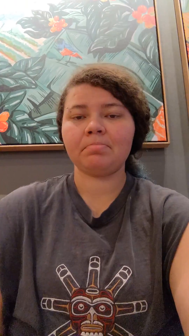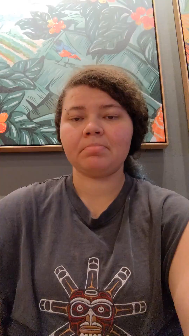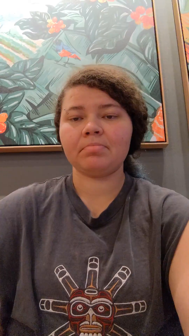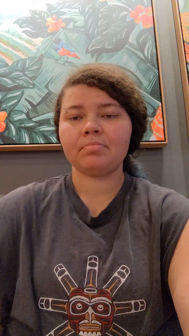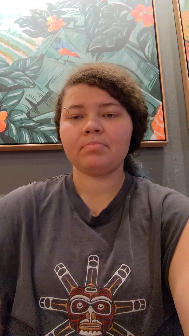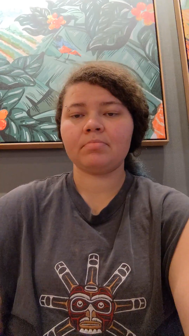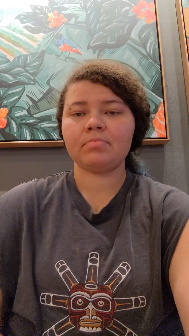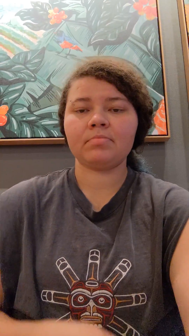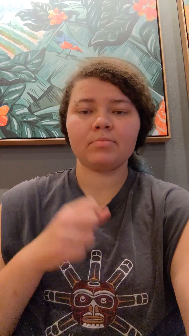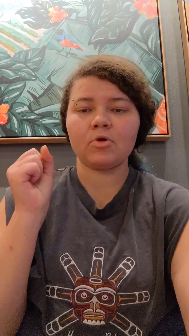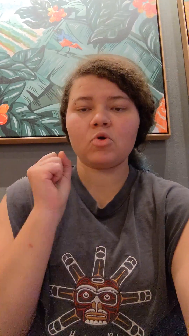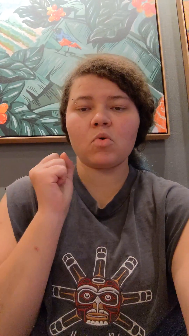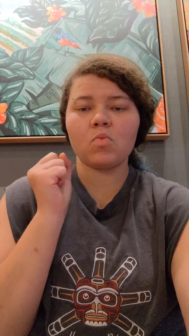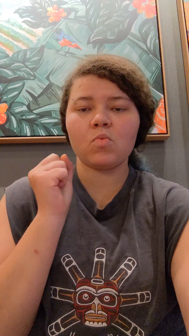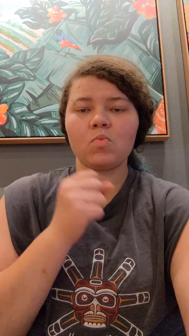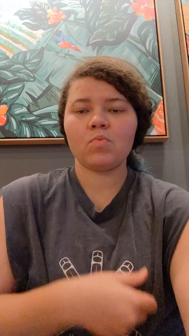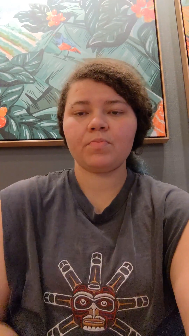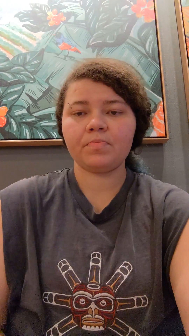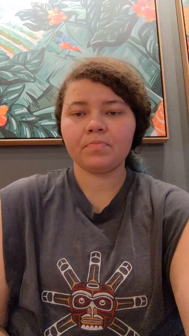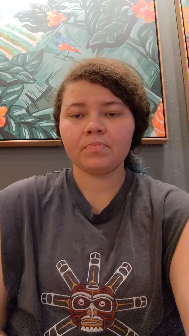cold